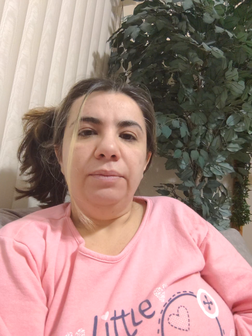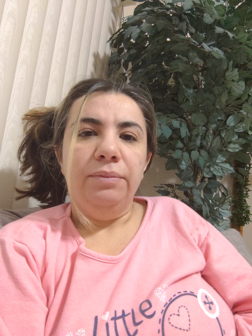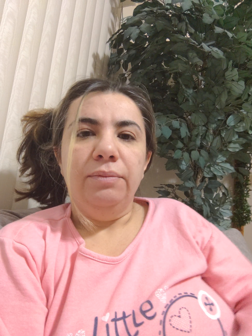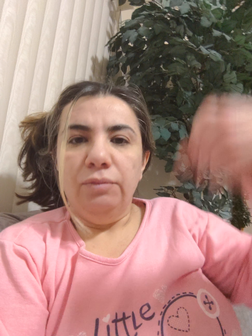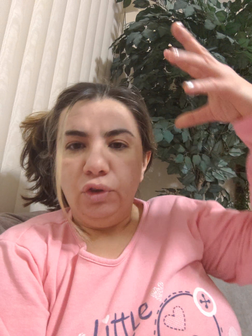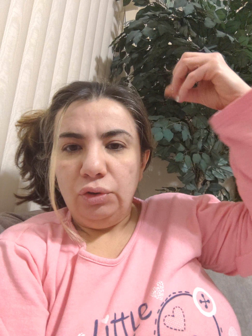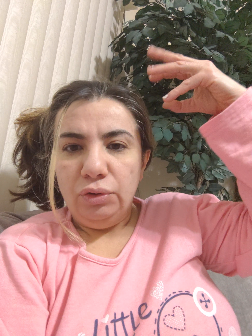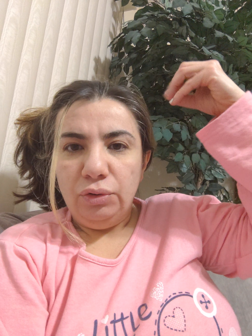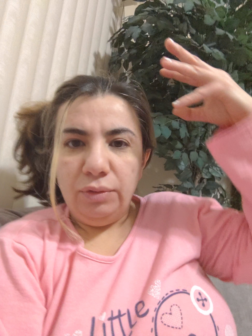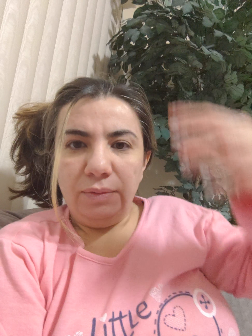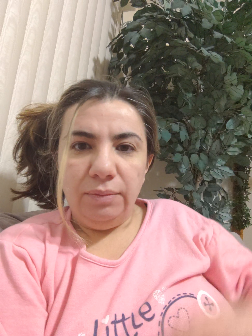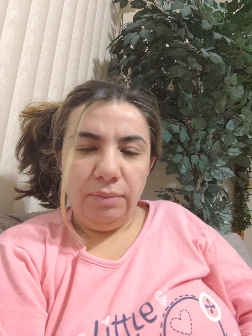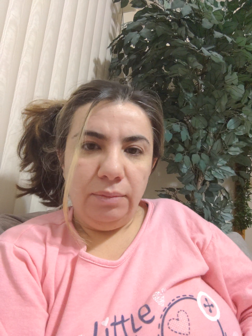shower